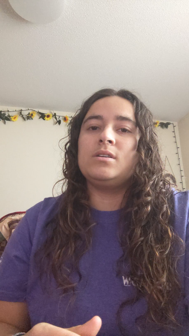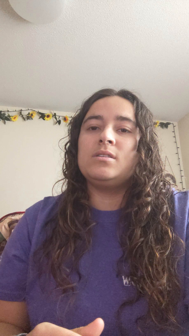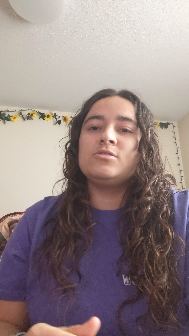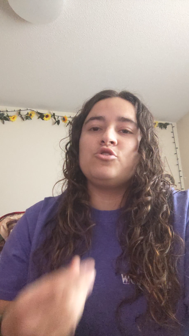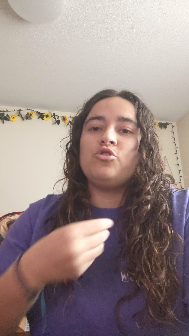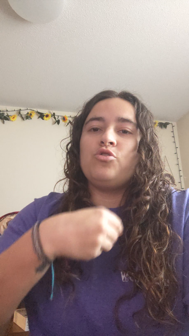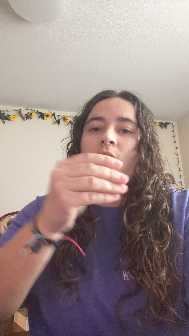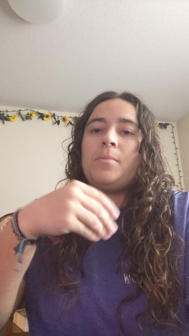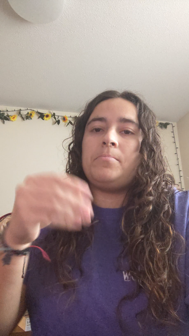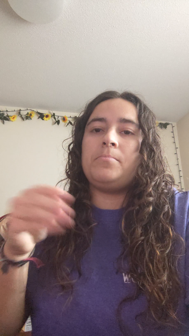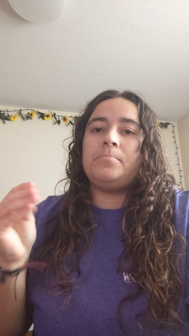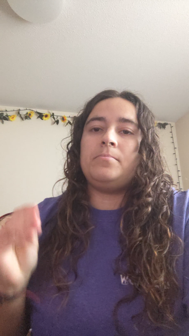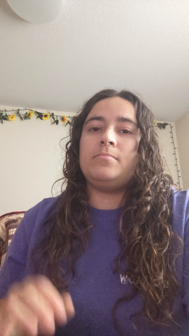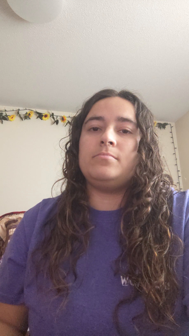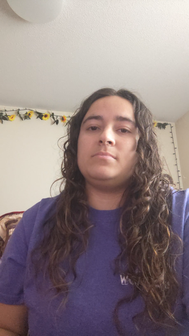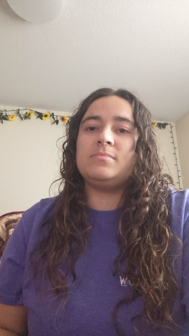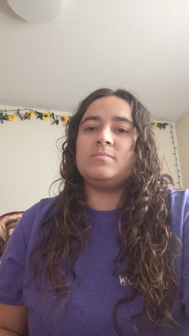shopping